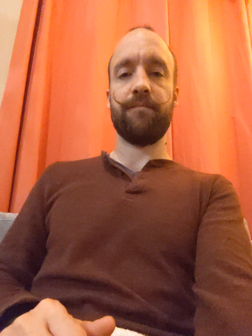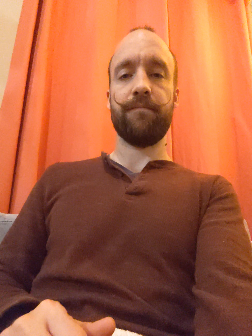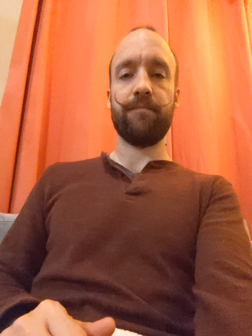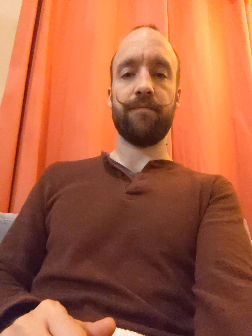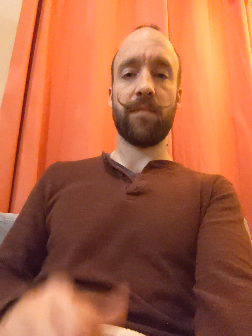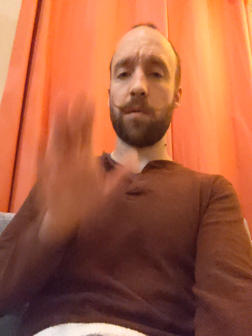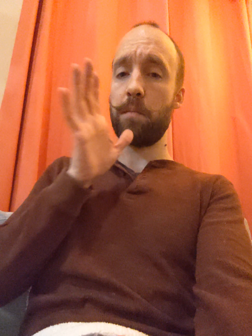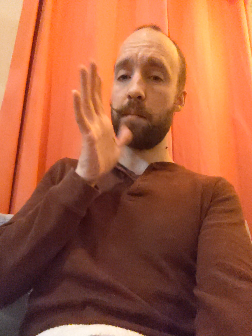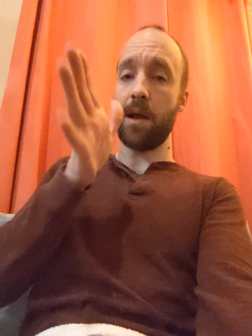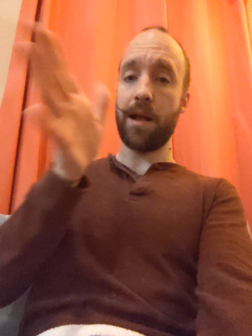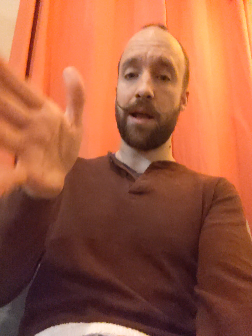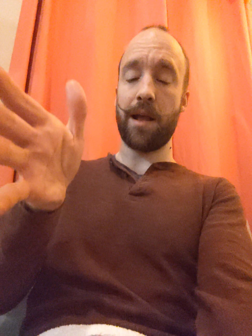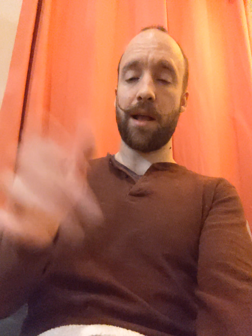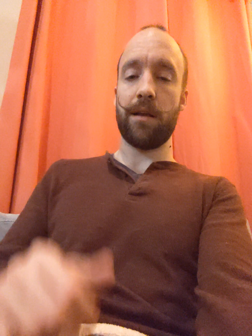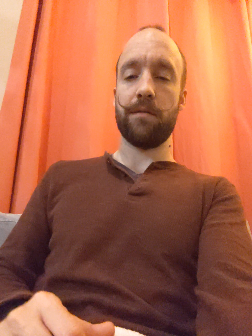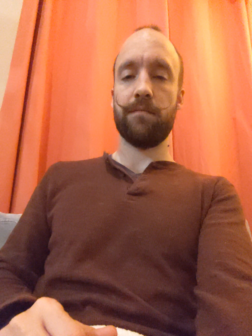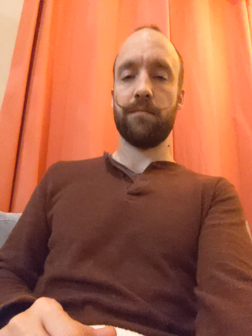grandma